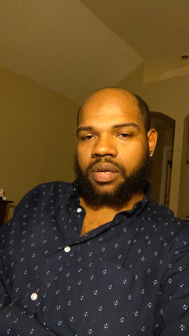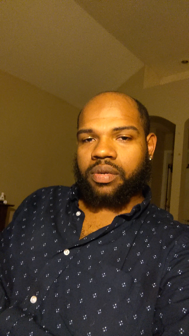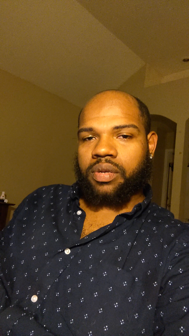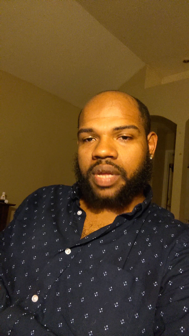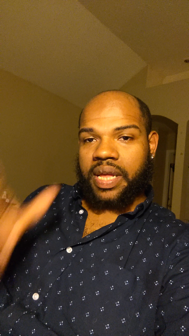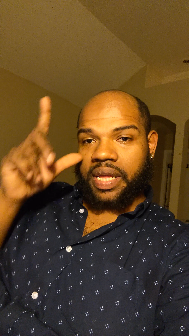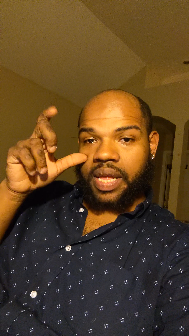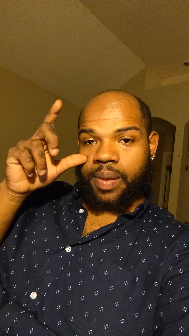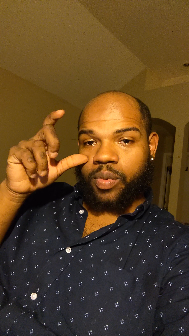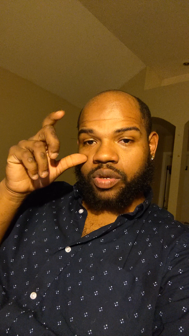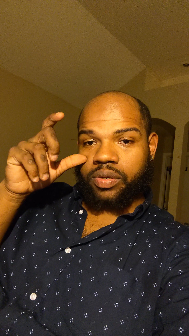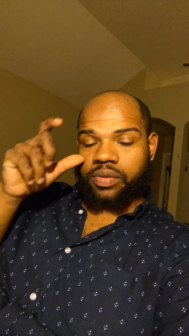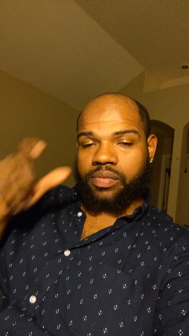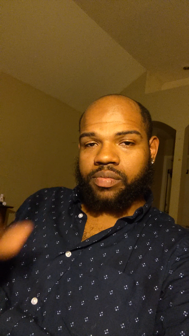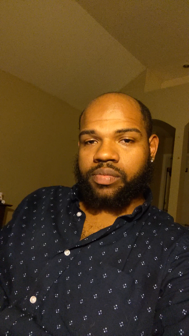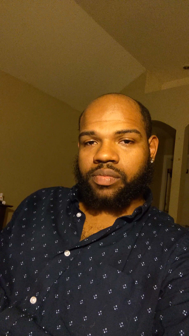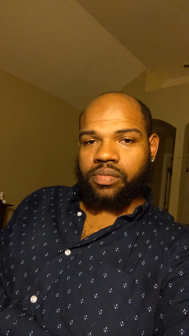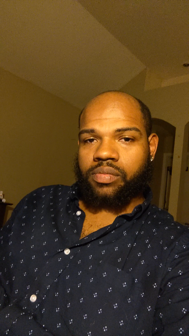camera